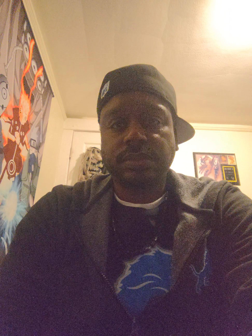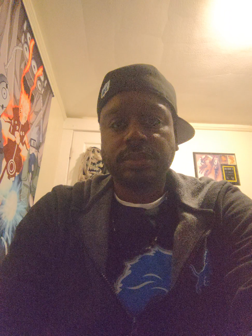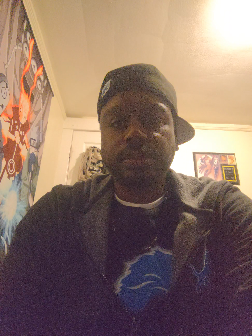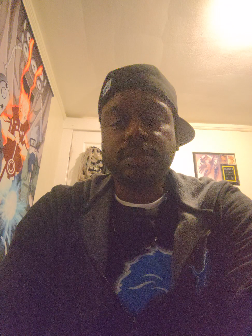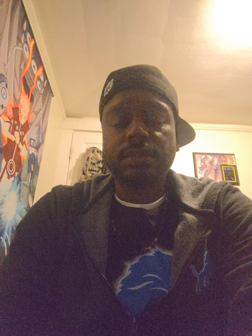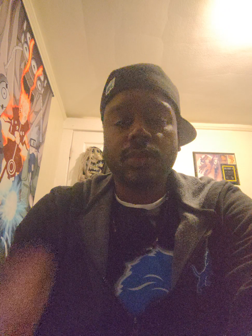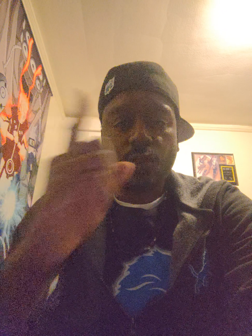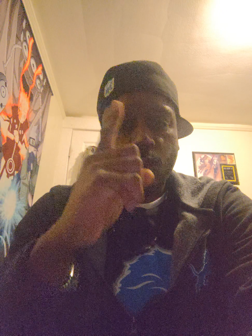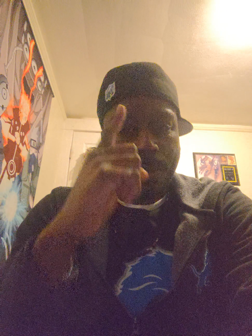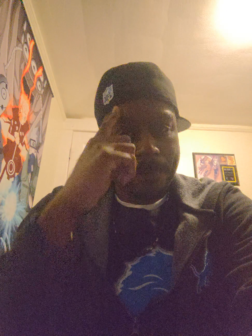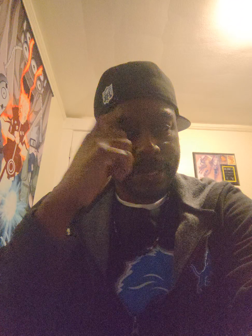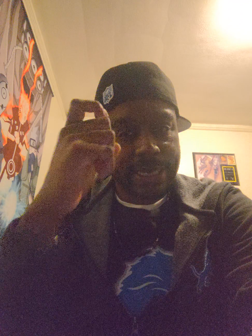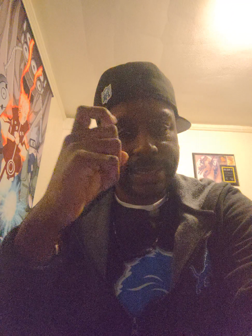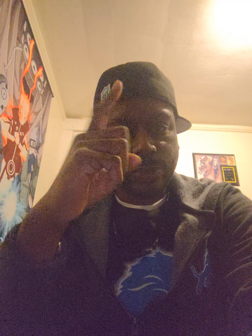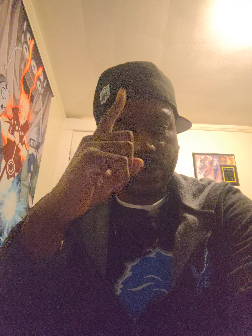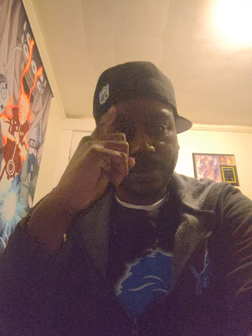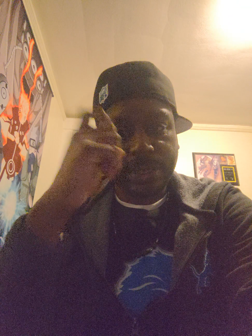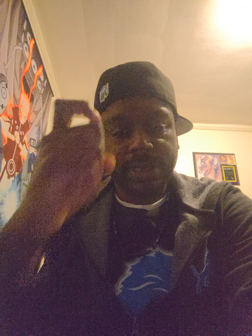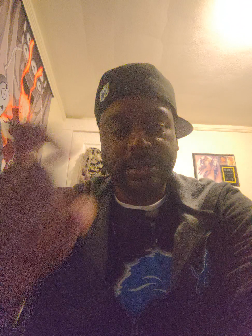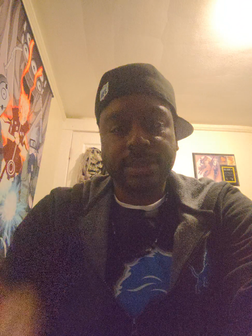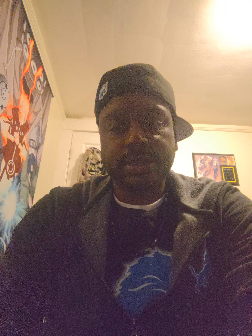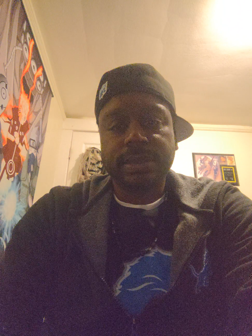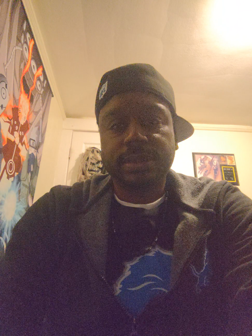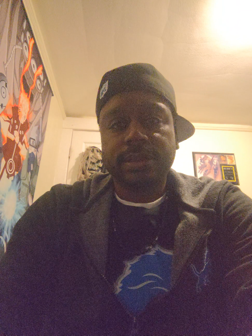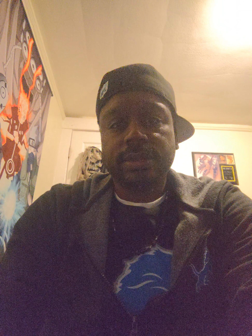penny